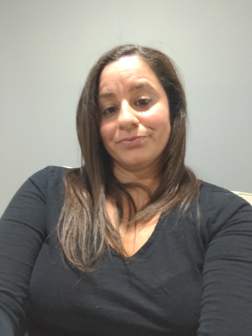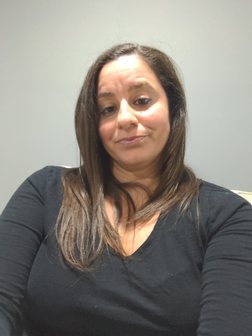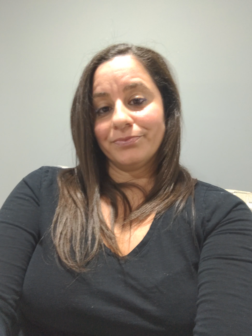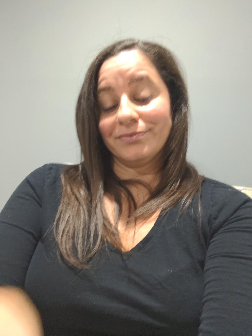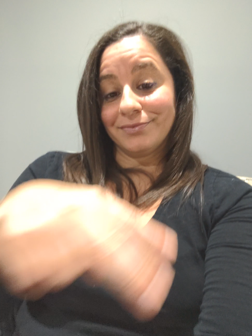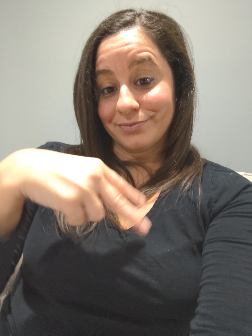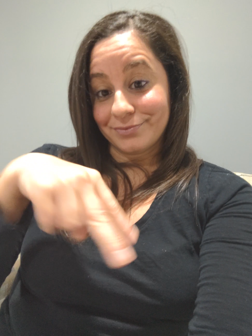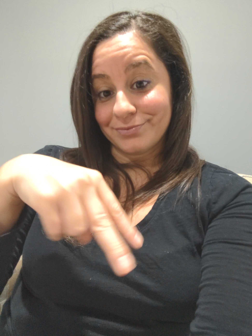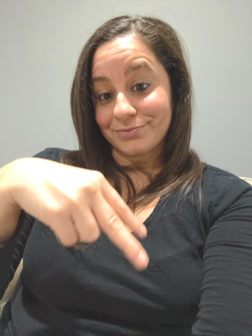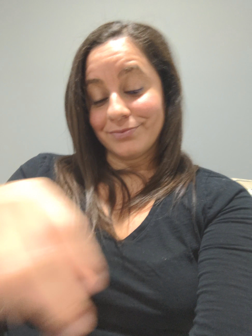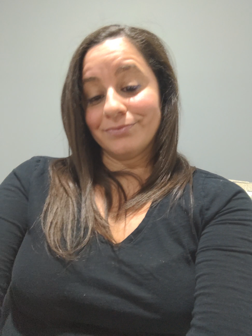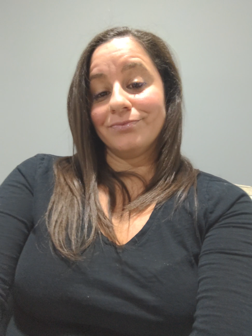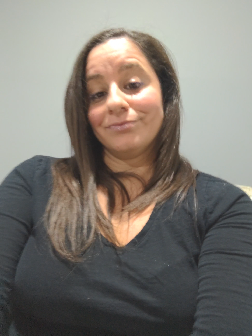dance